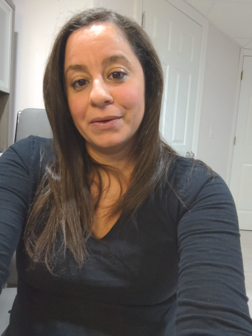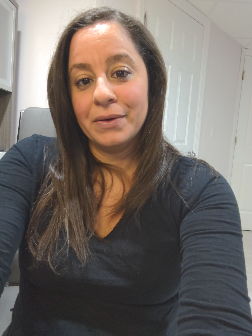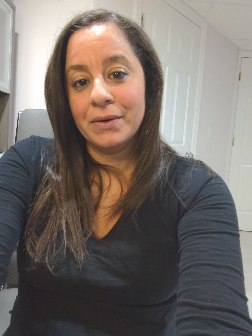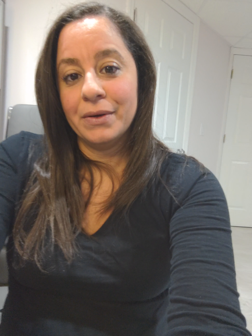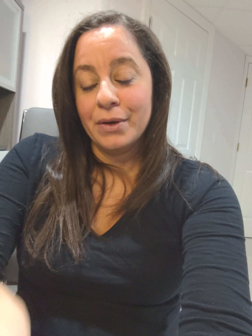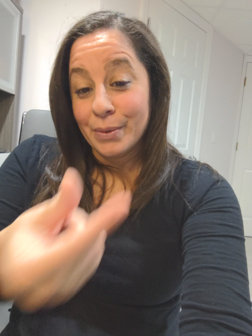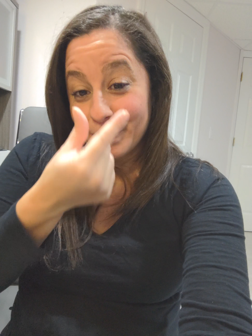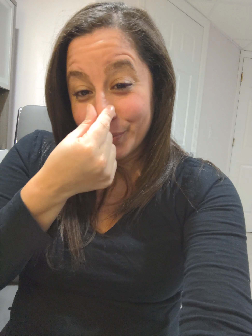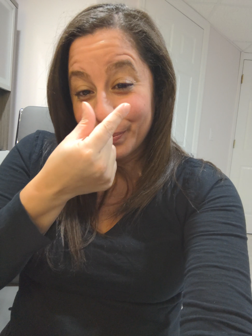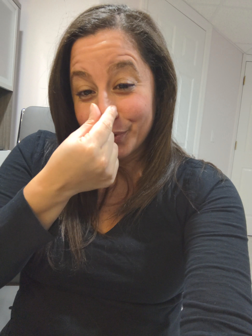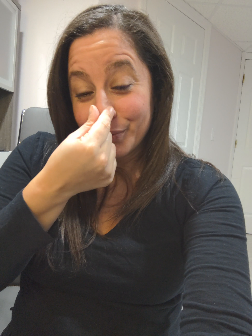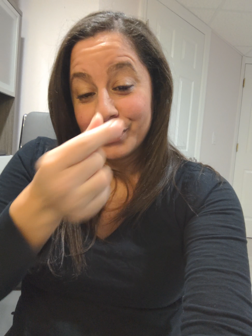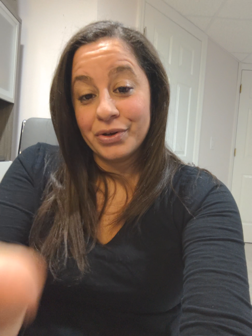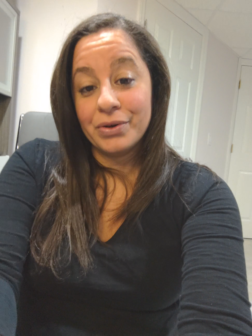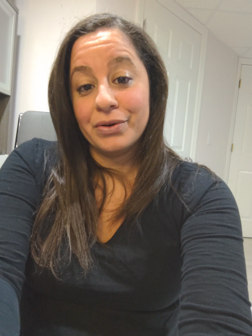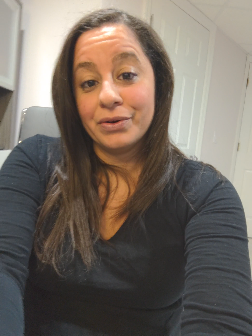potty